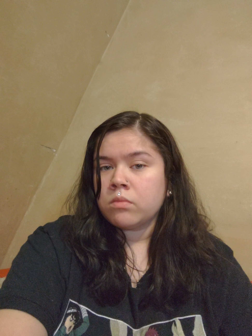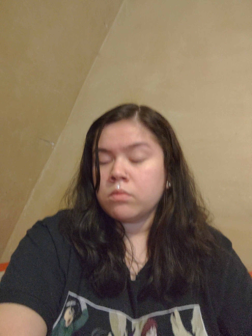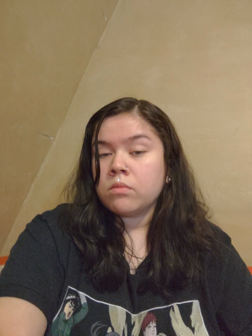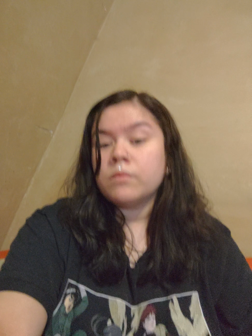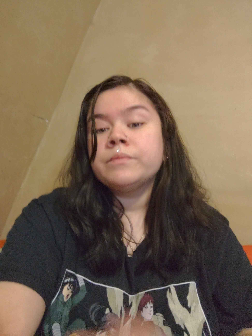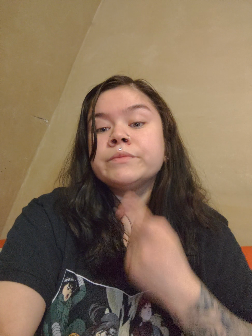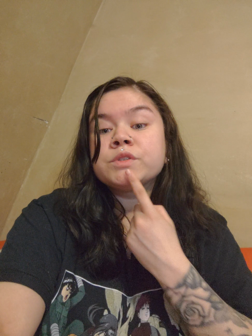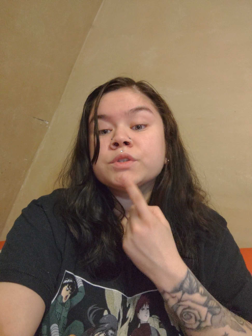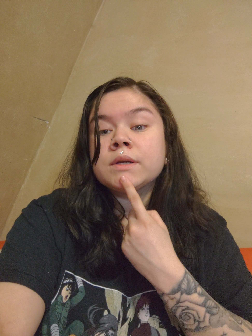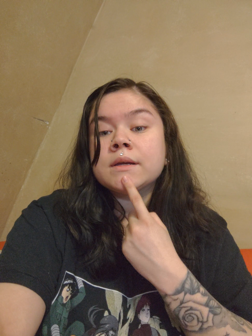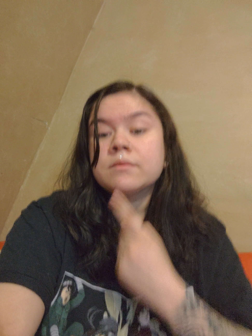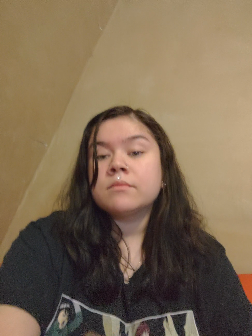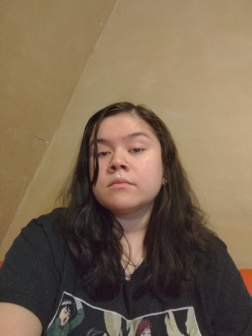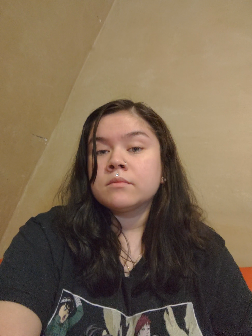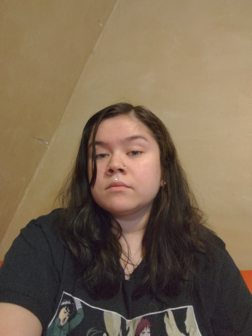chin